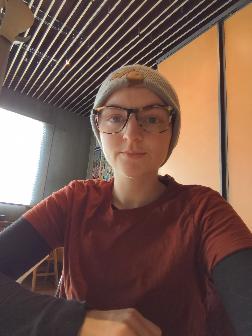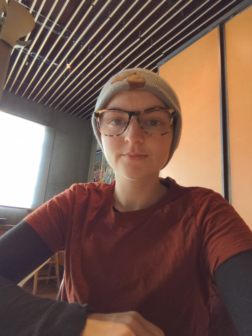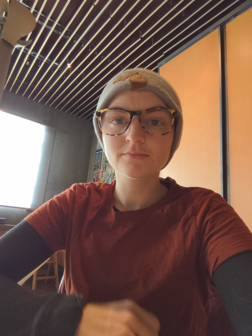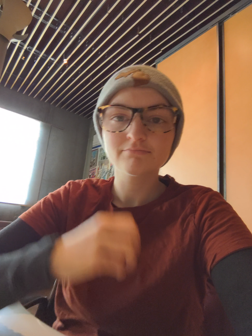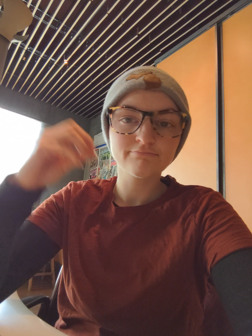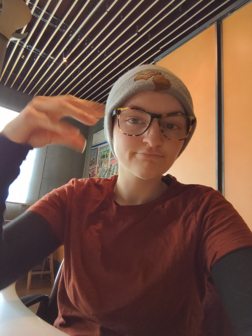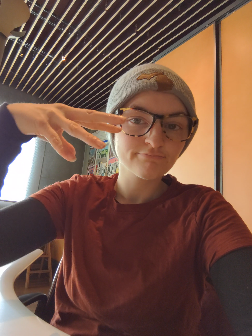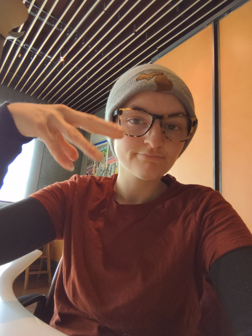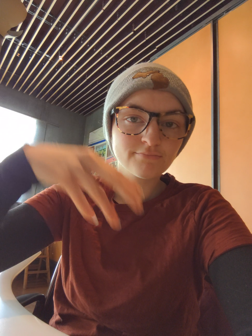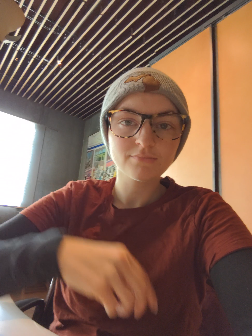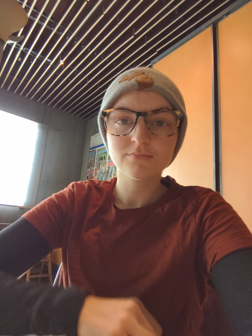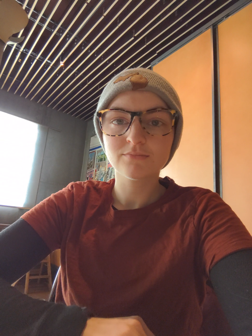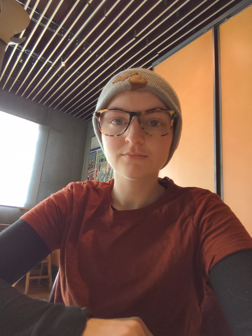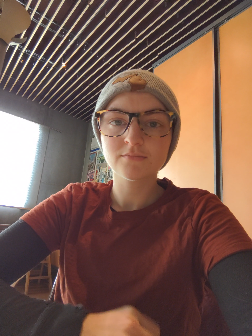lamp